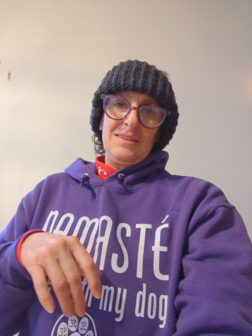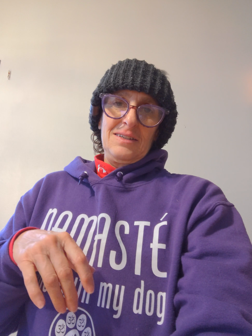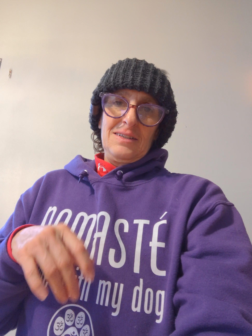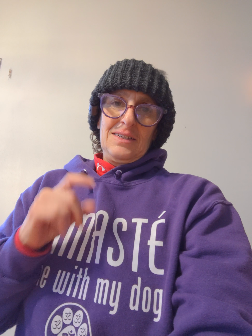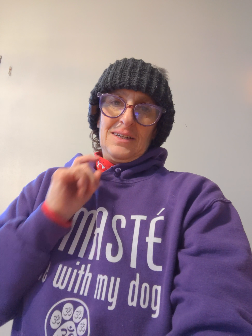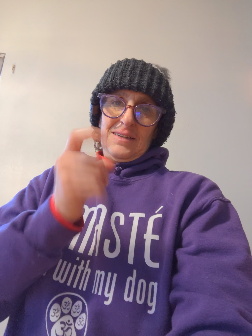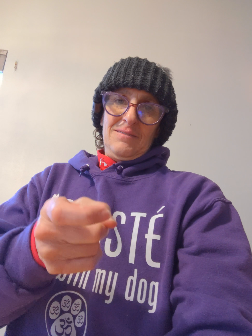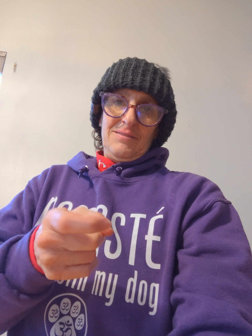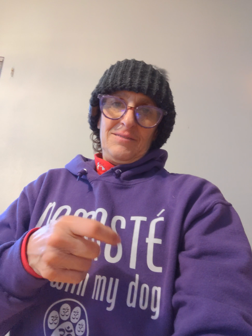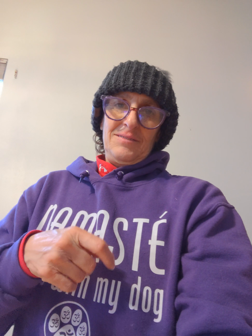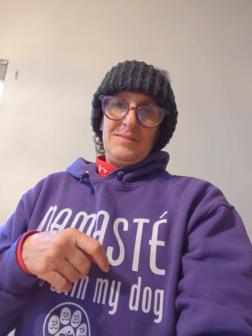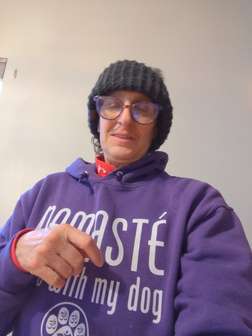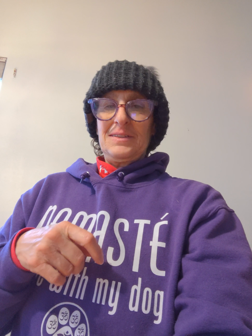gift